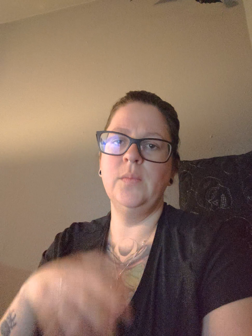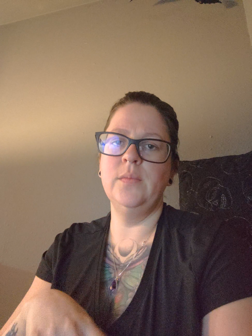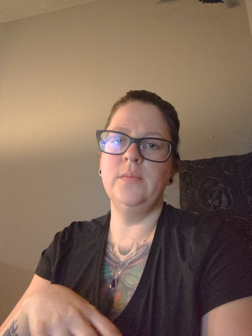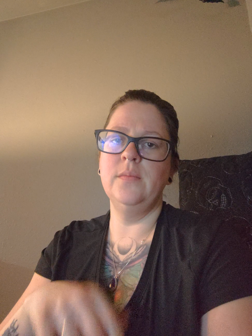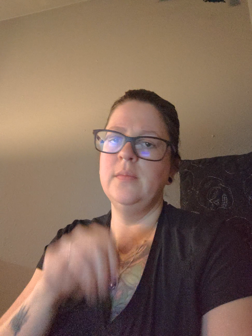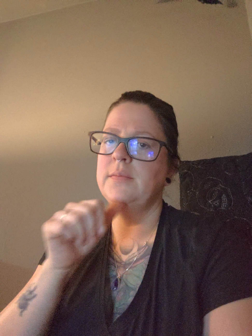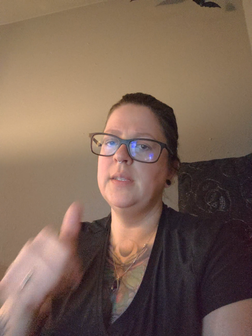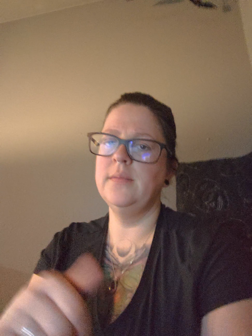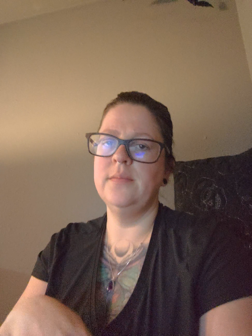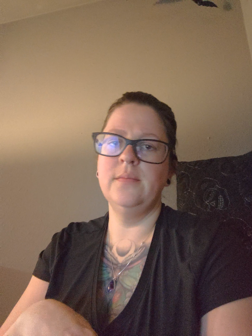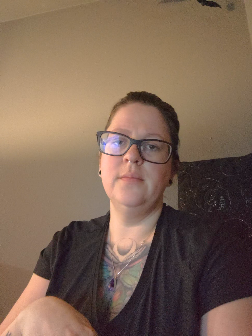not